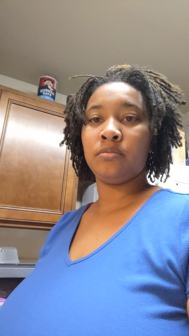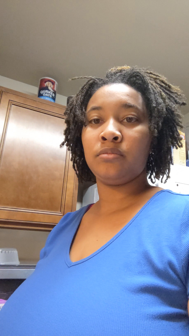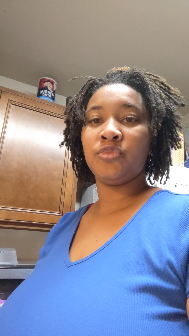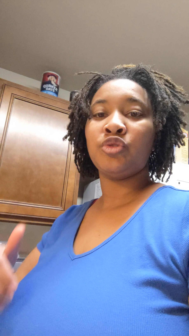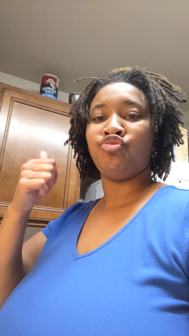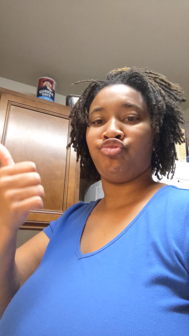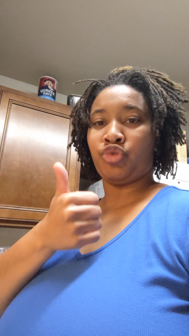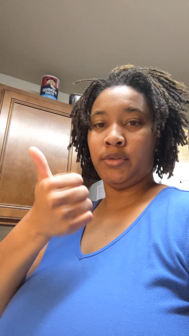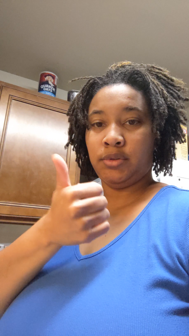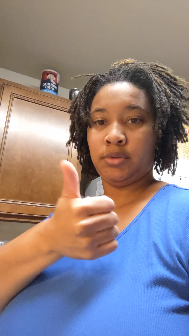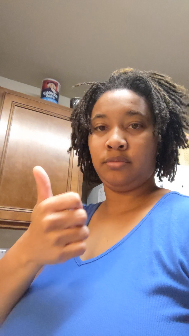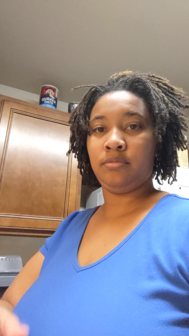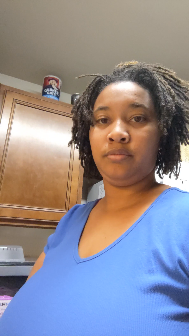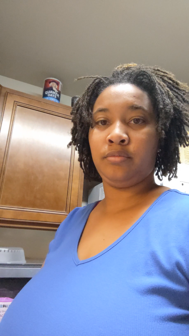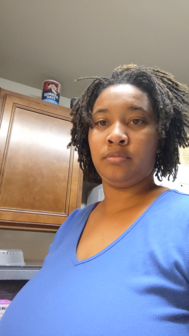chase